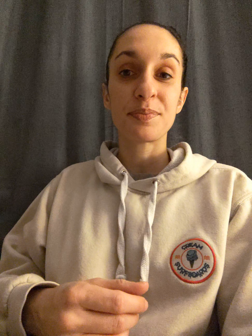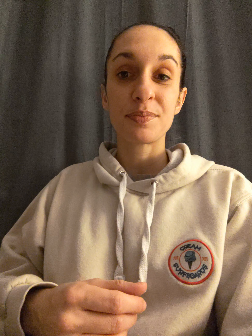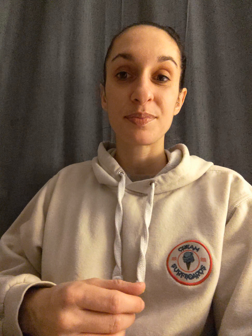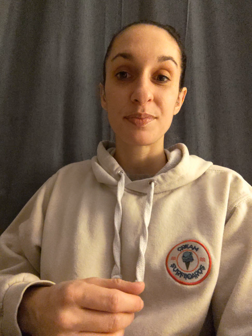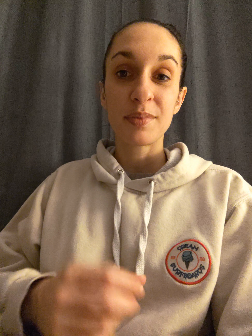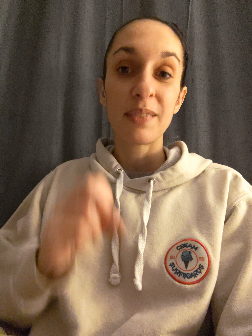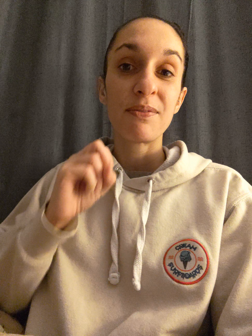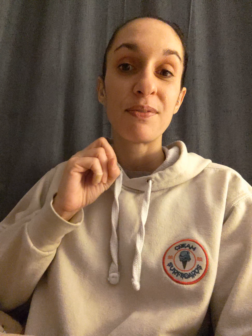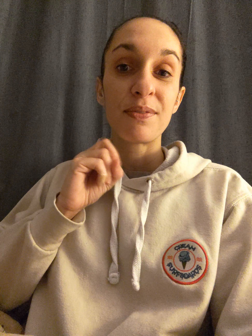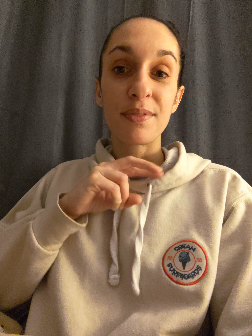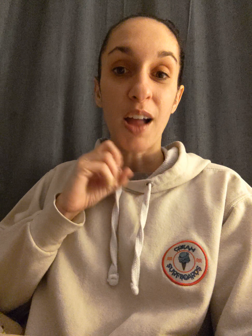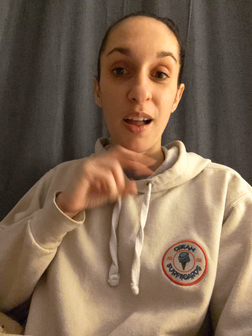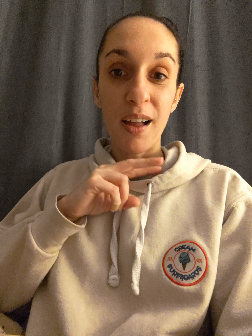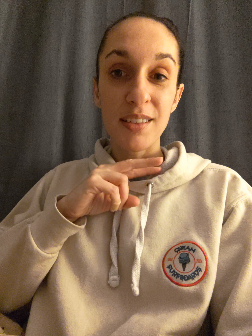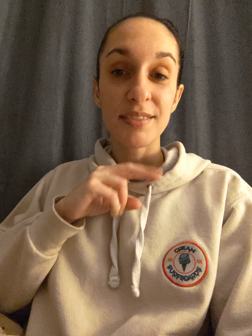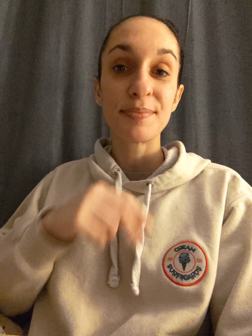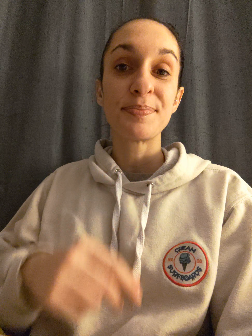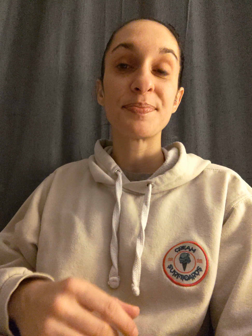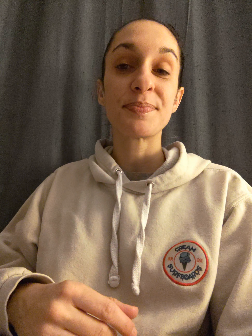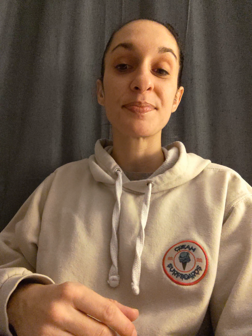frog